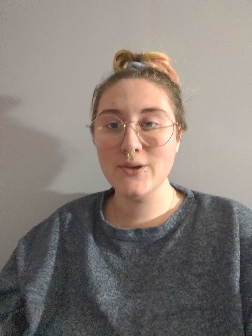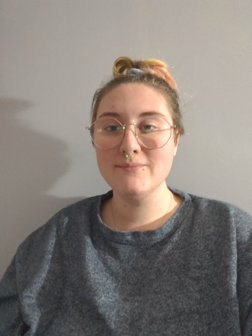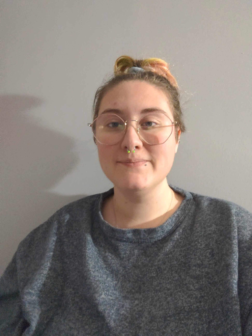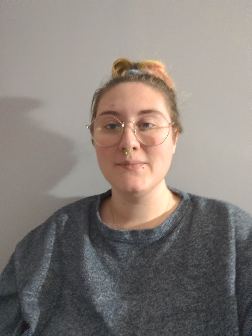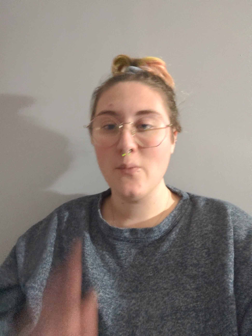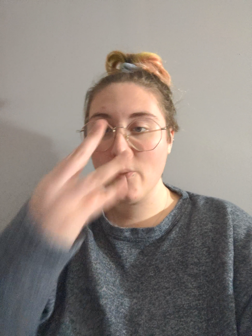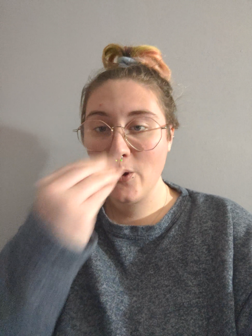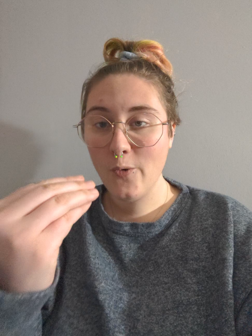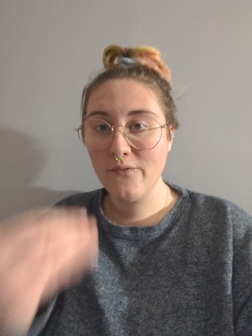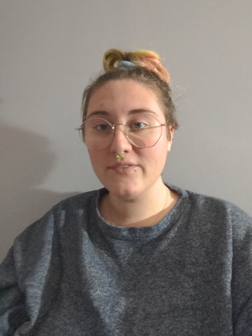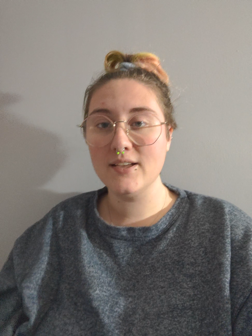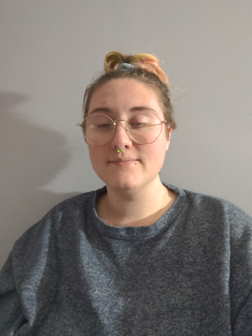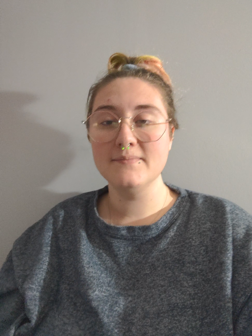wolf